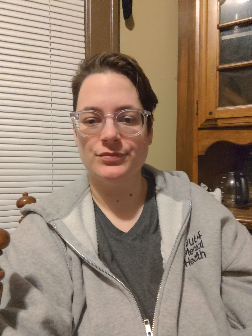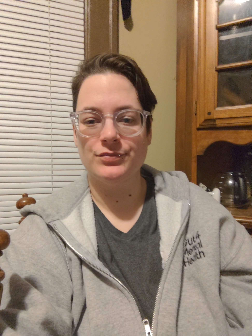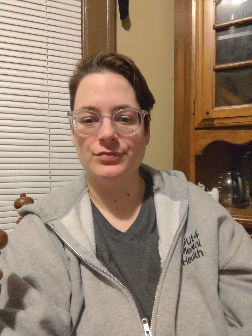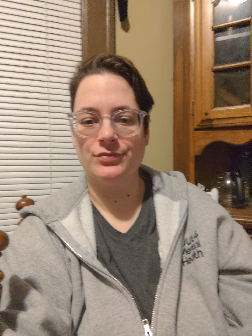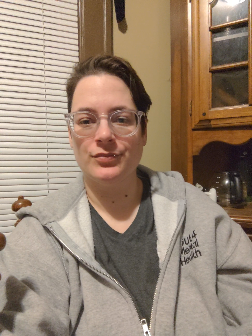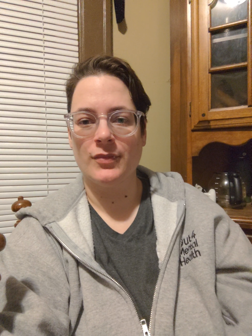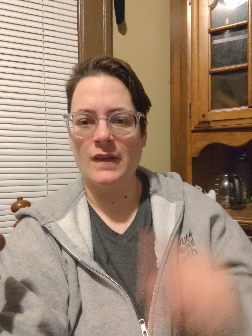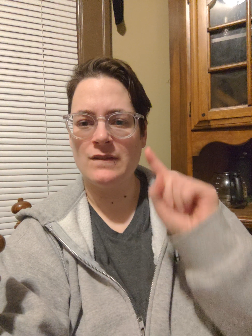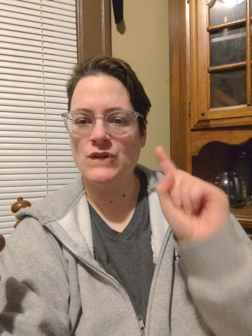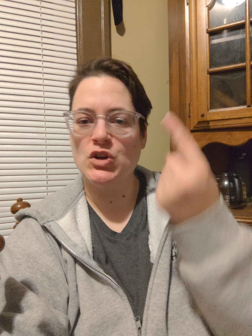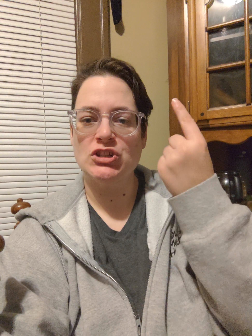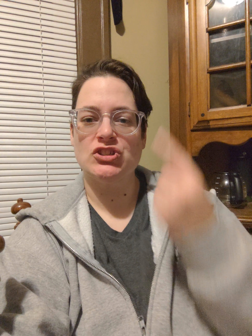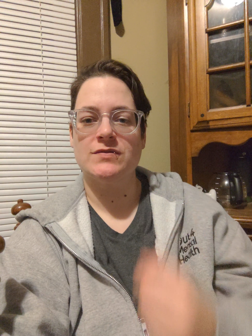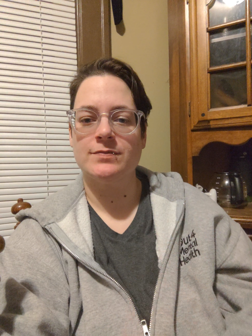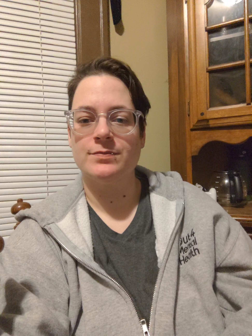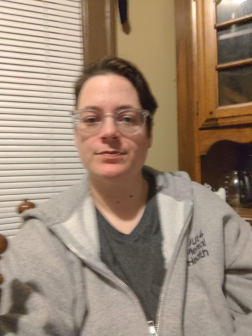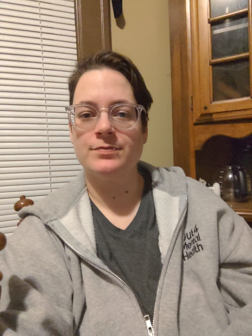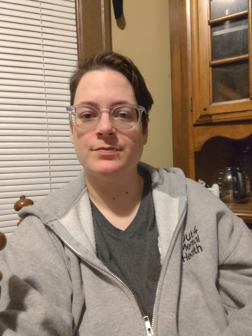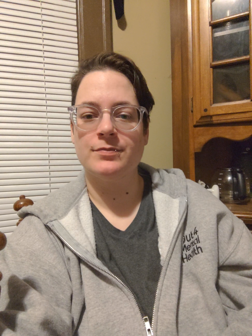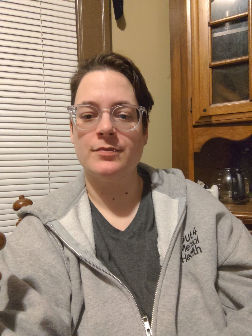first